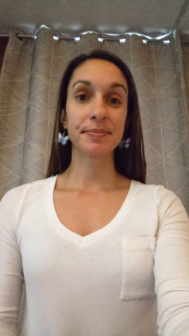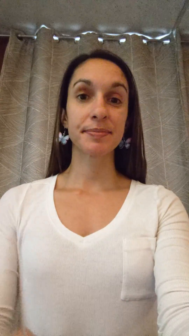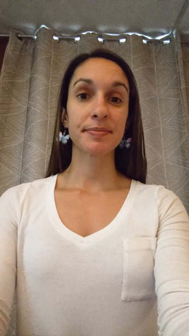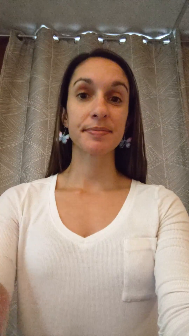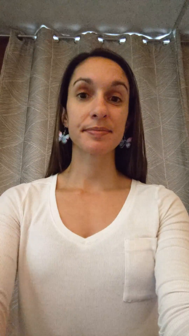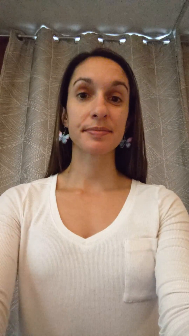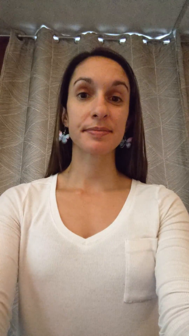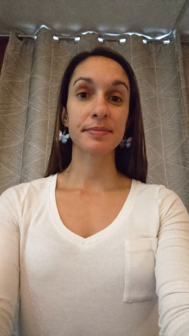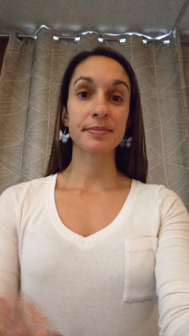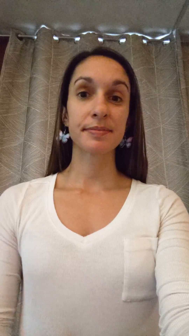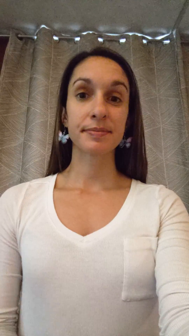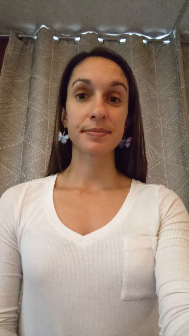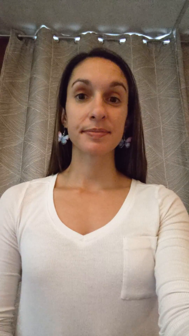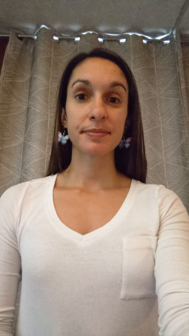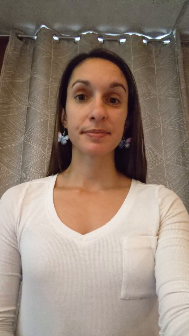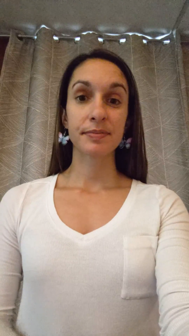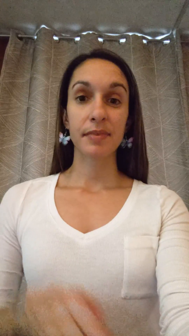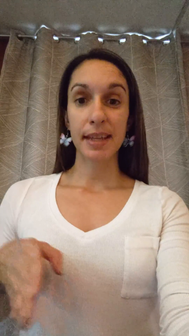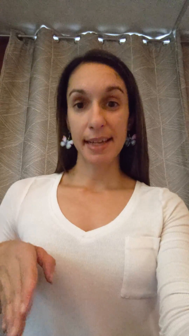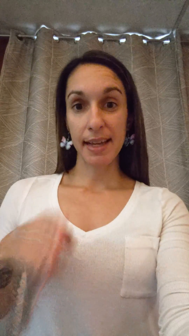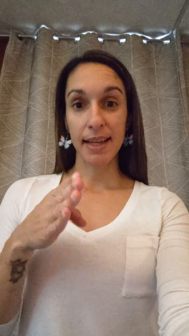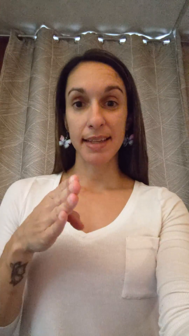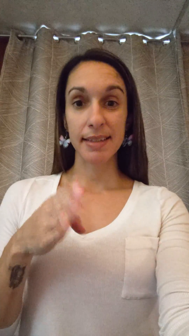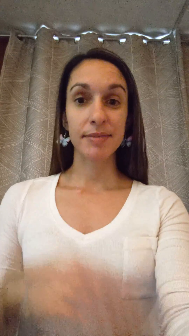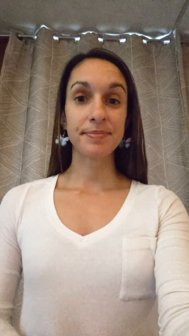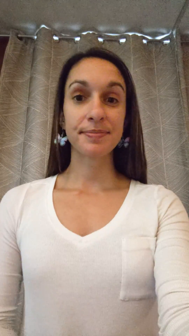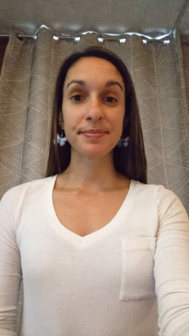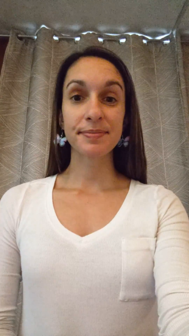kick